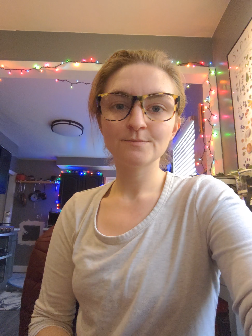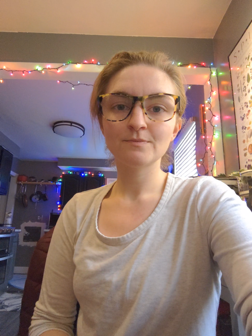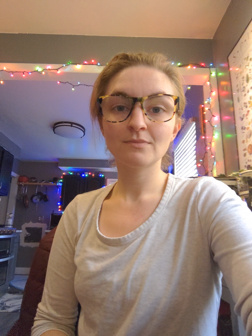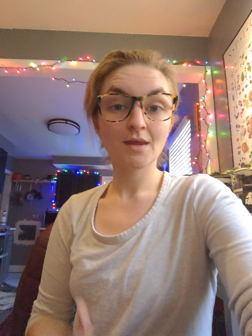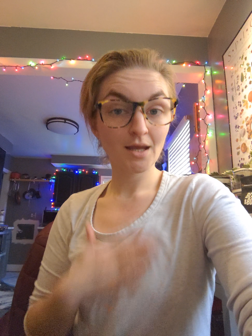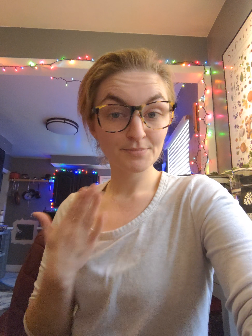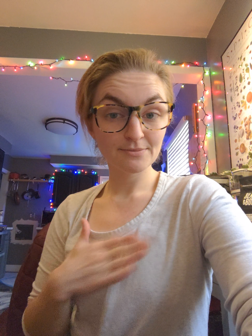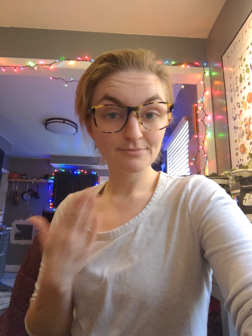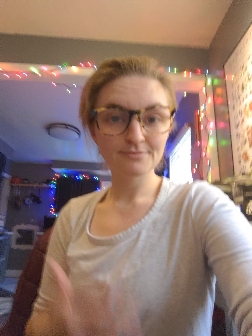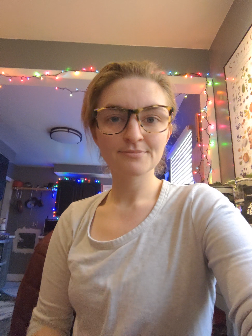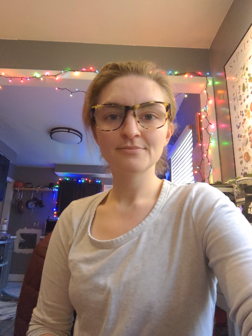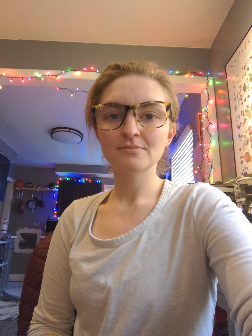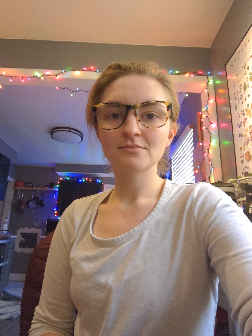happy